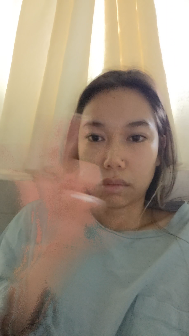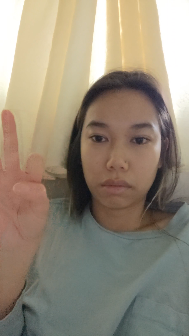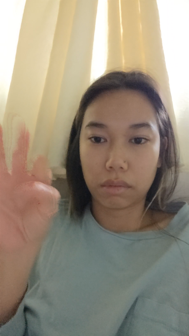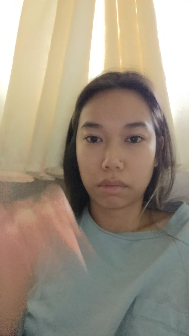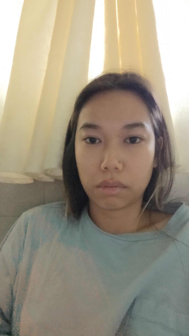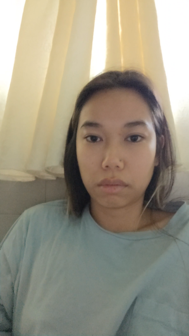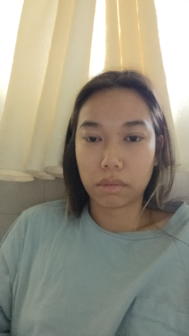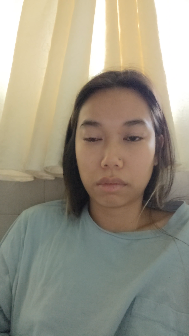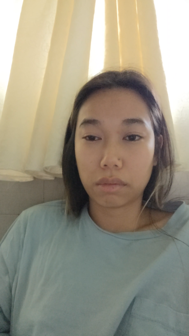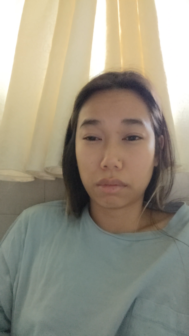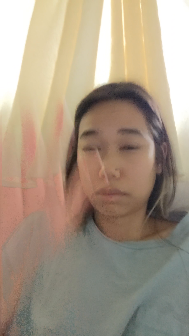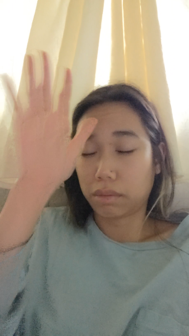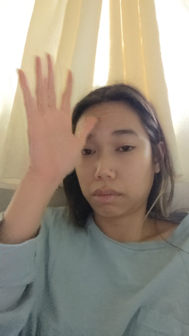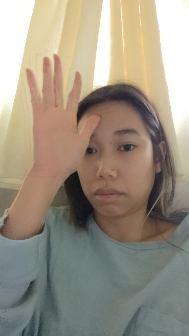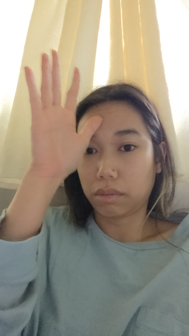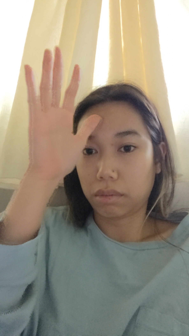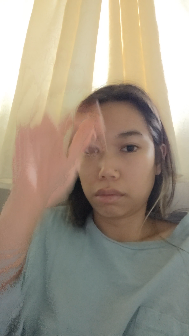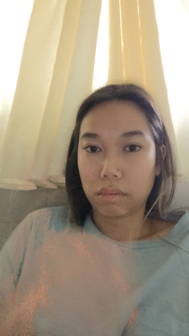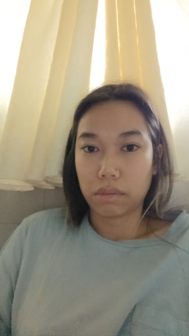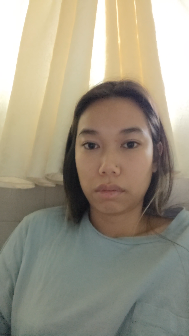daddy